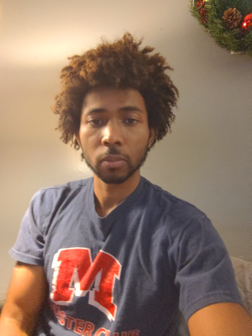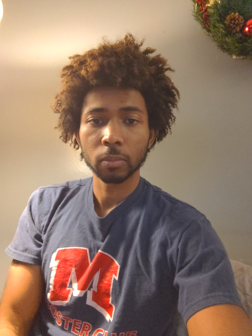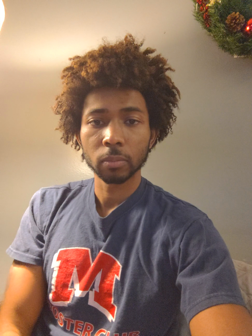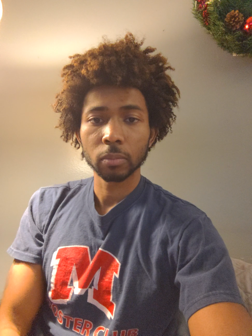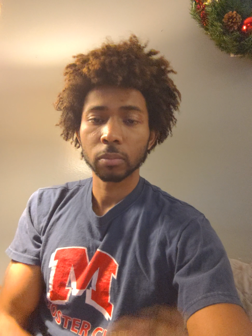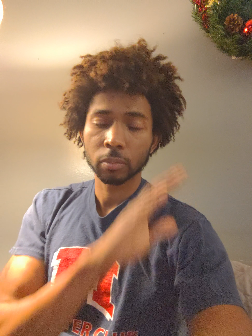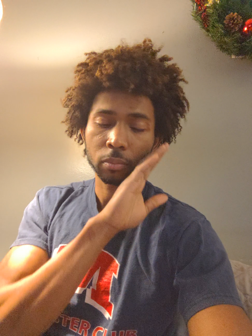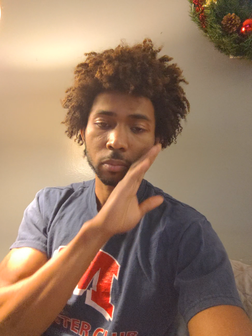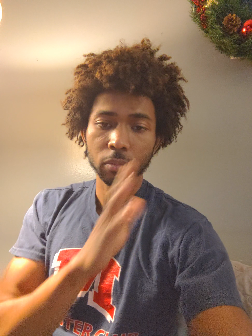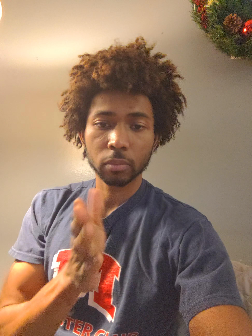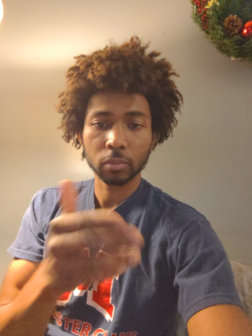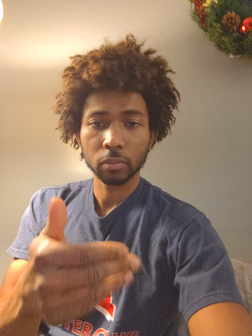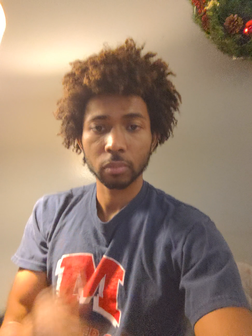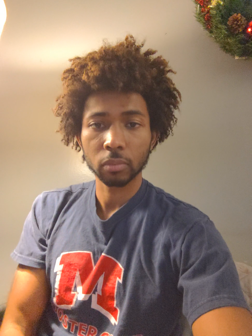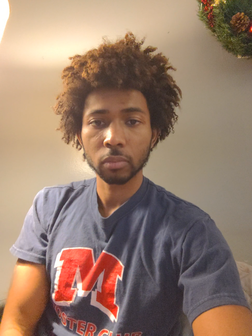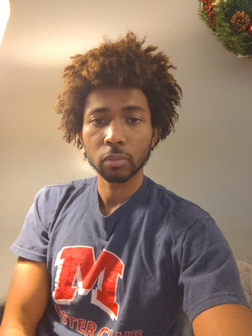bedroom